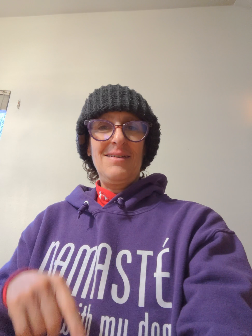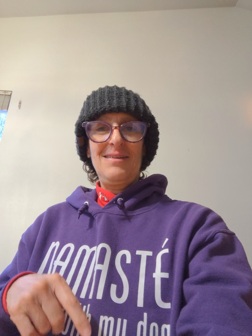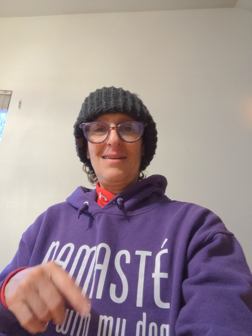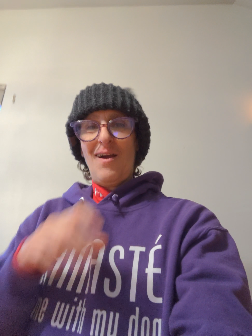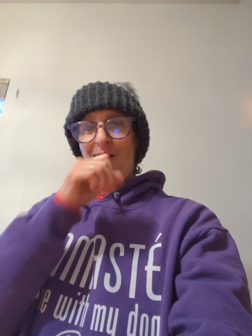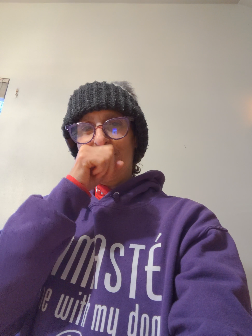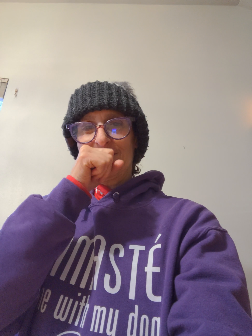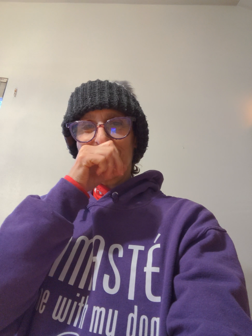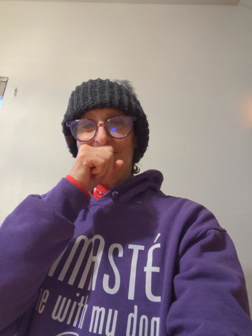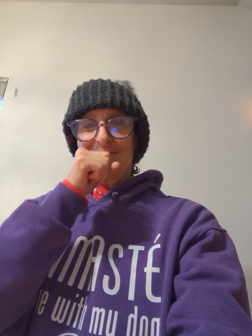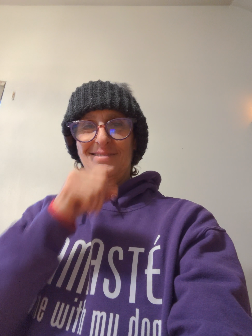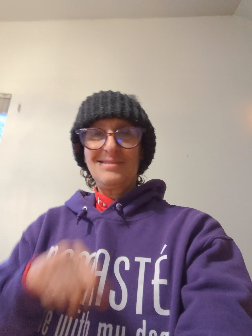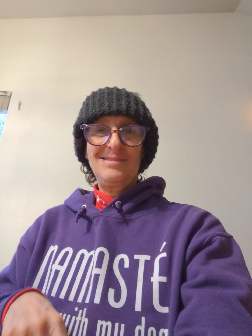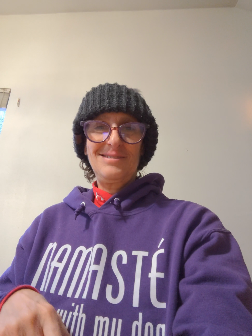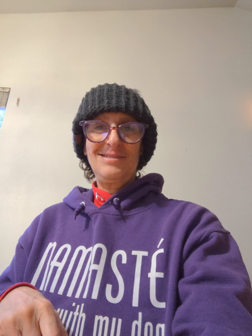orange